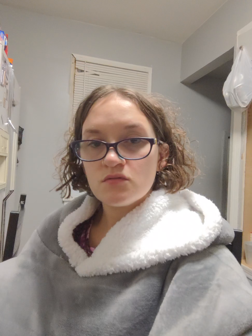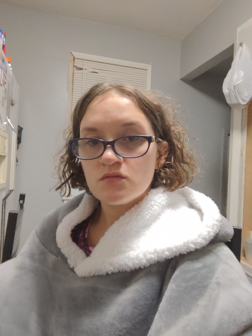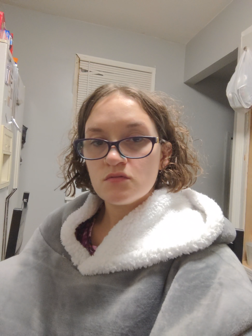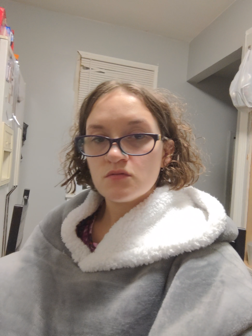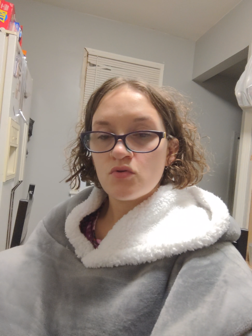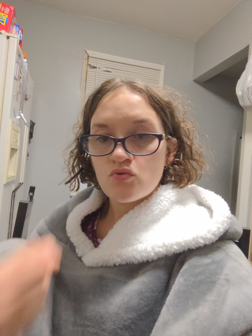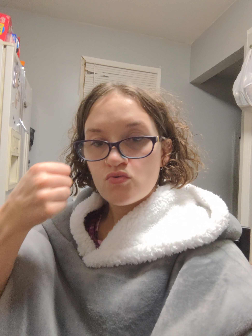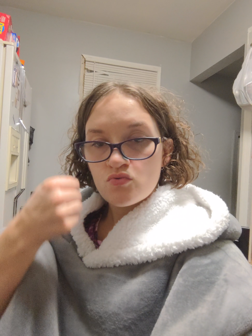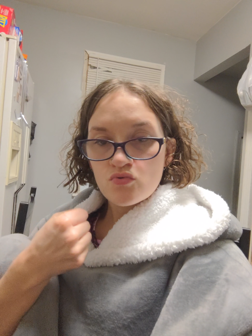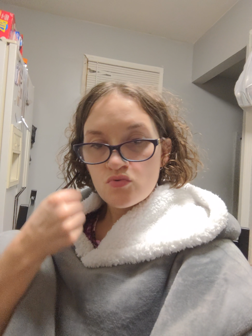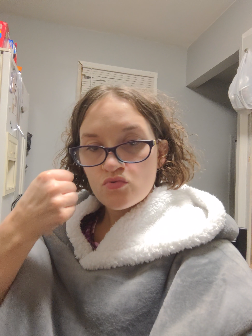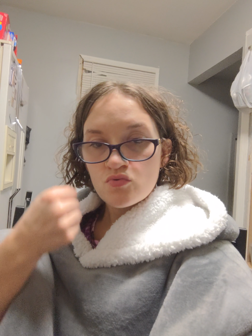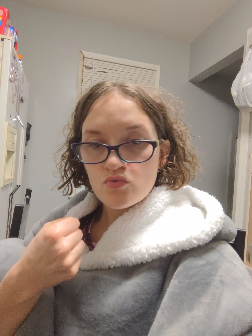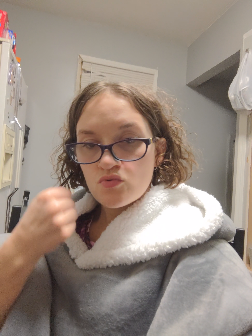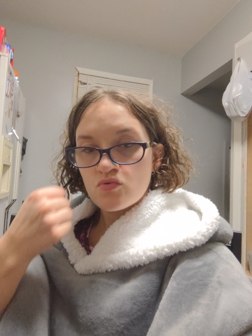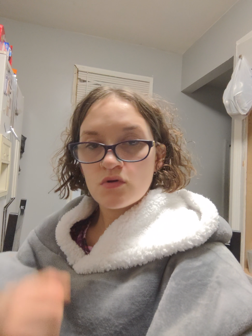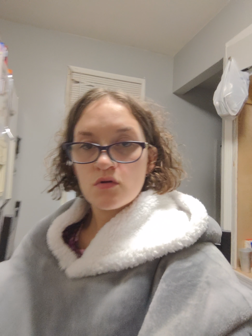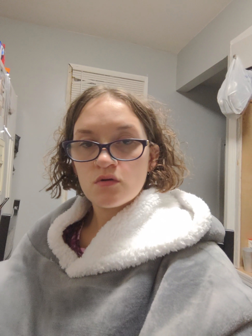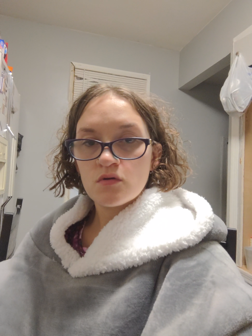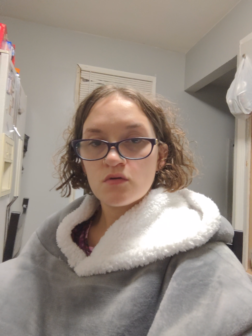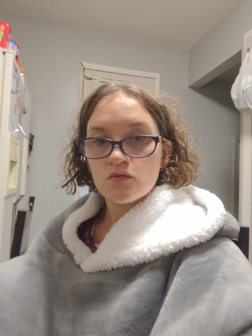car